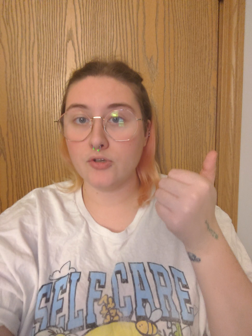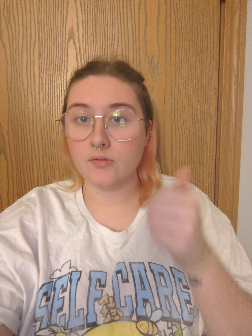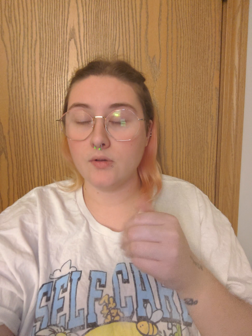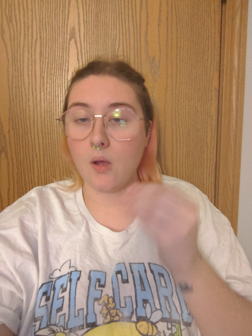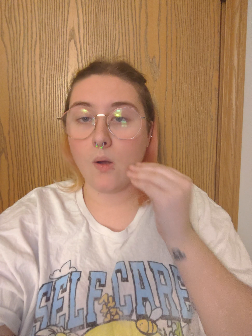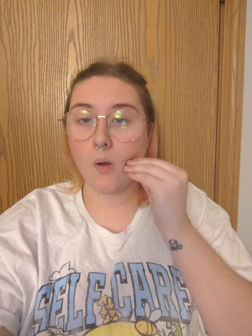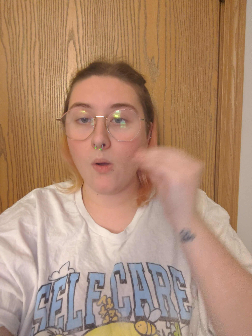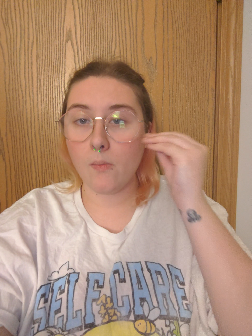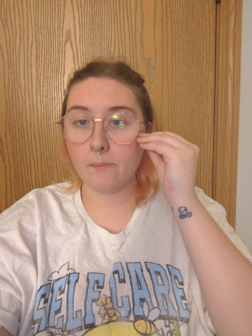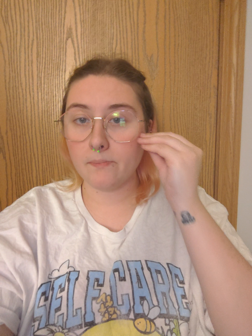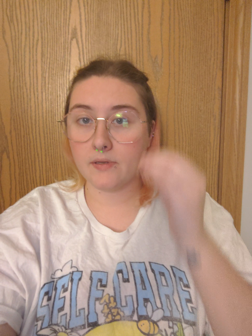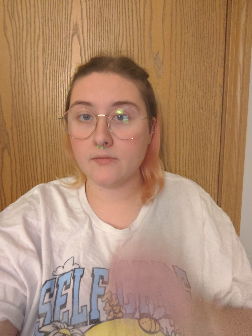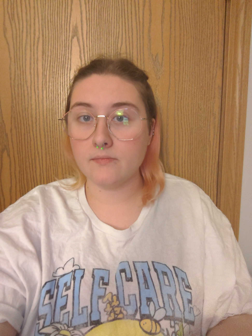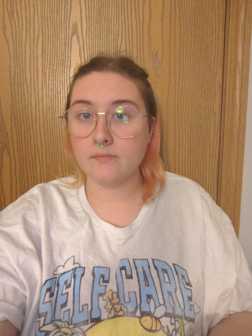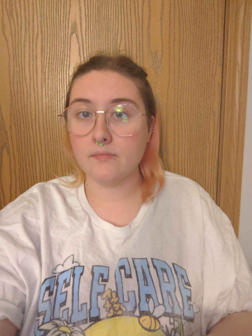home